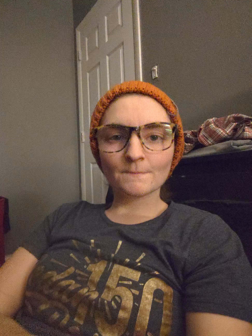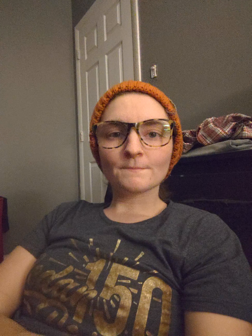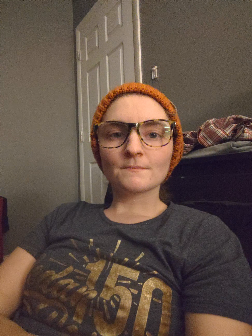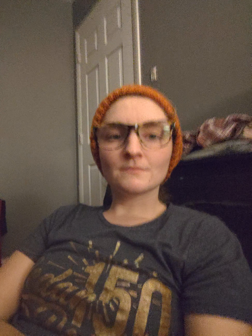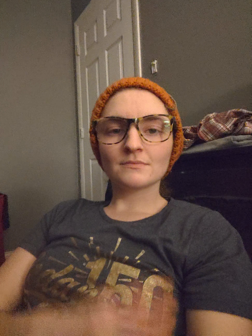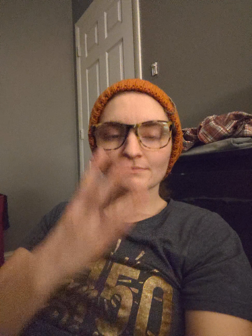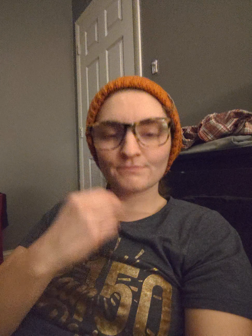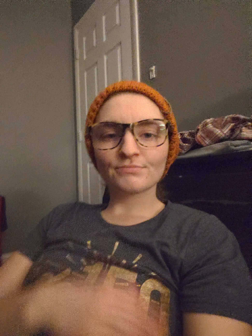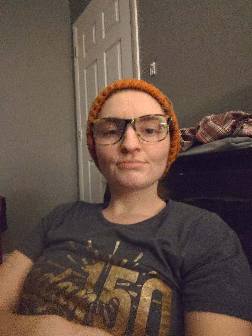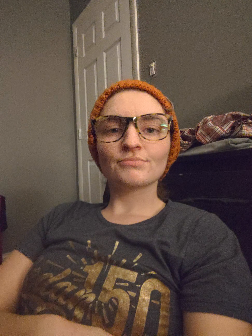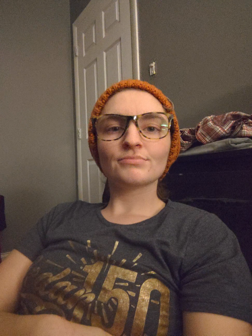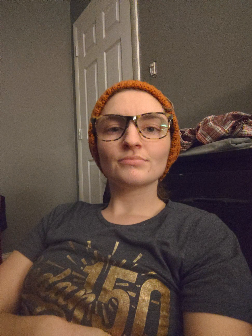nap